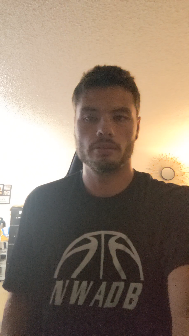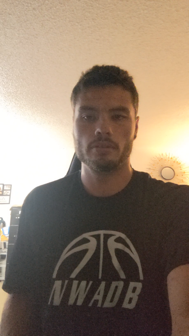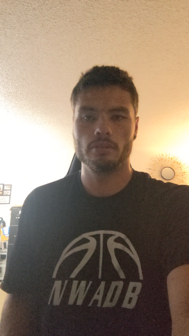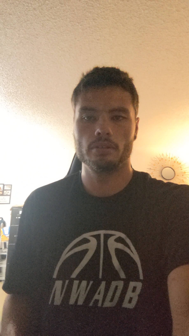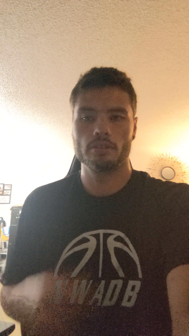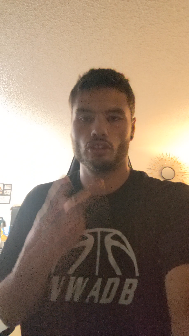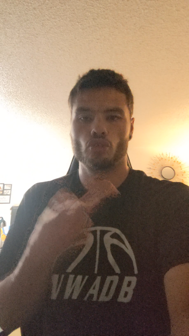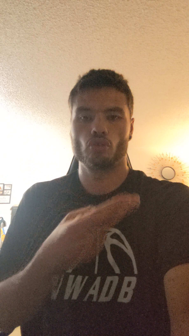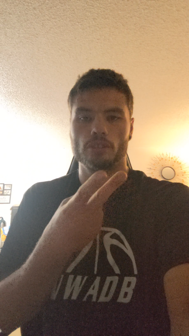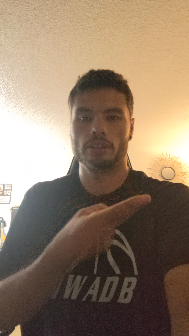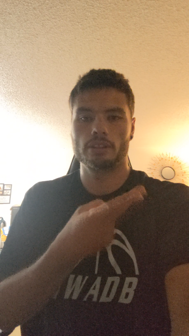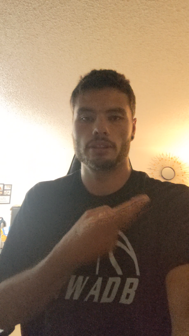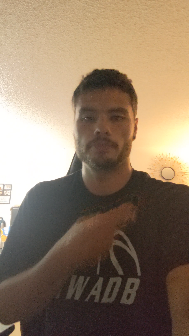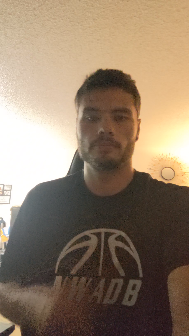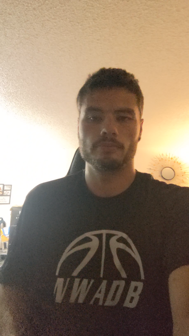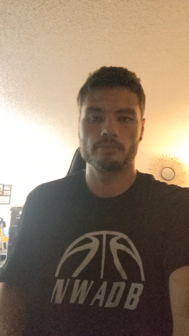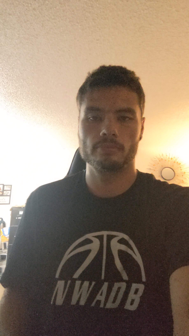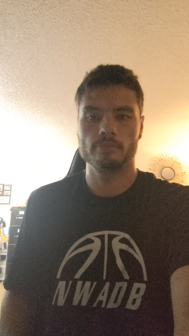sheep